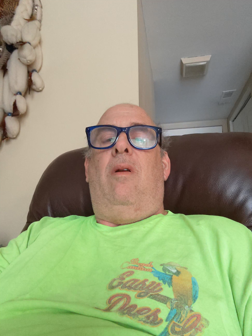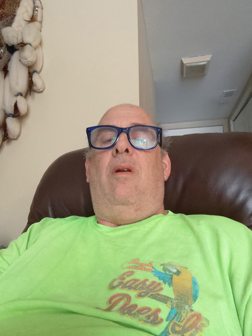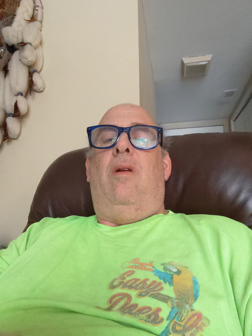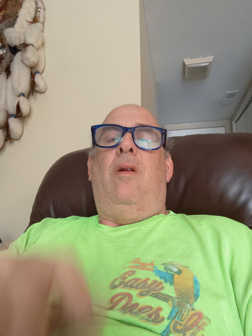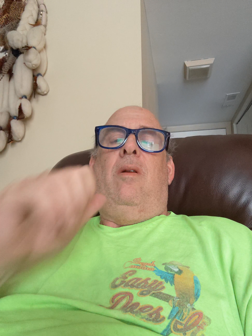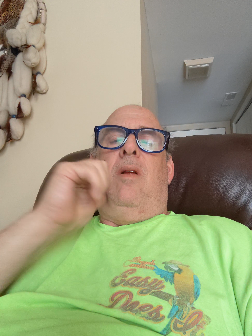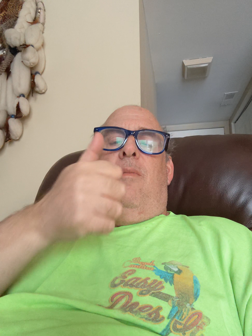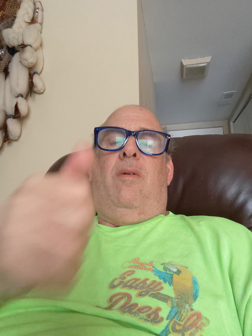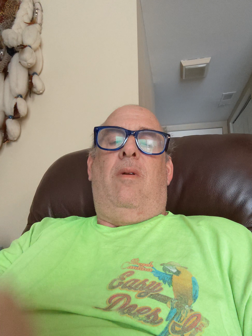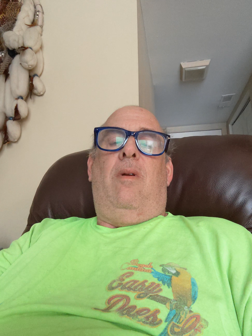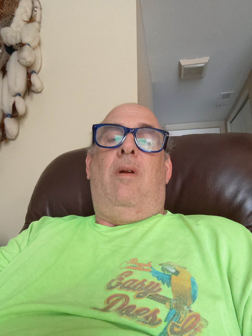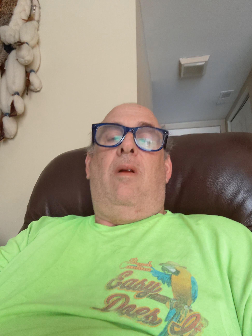tomorrow